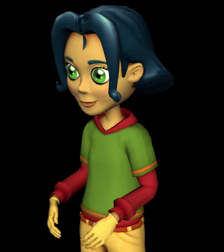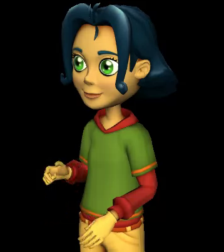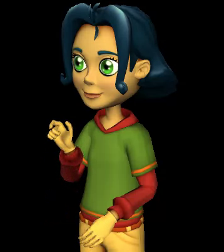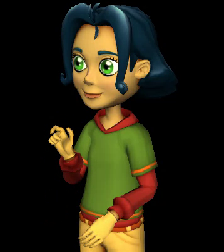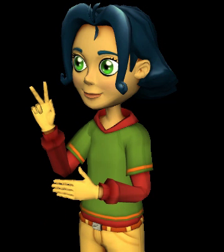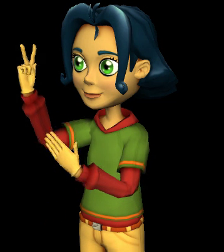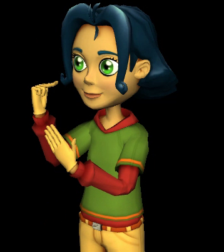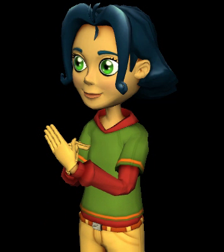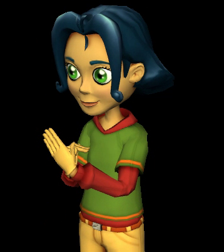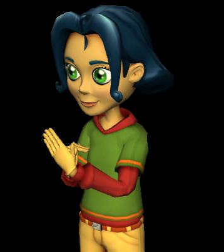فنان